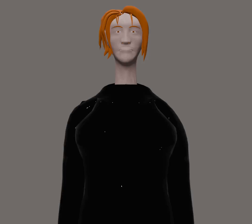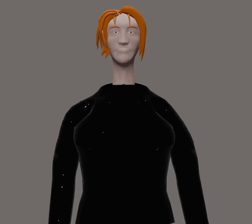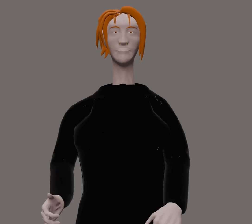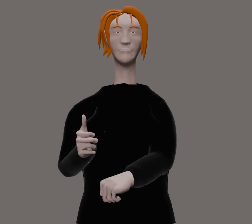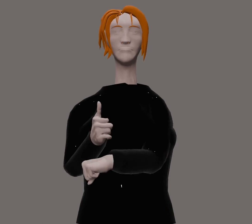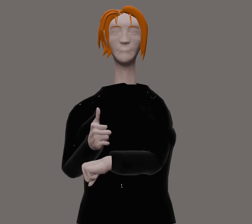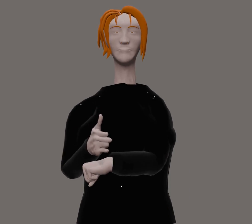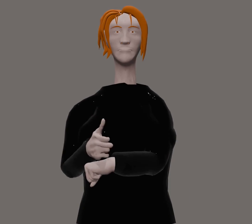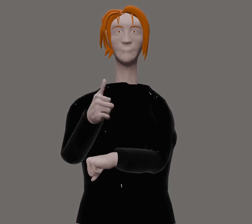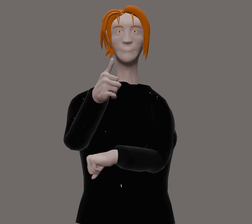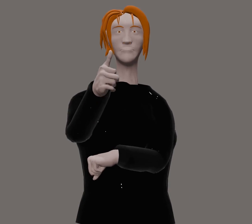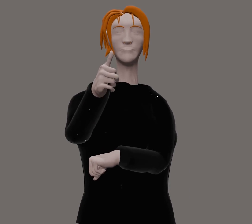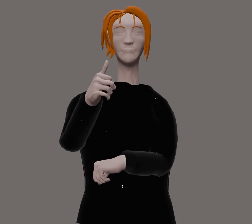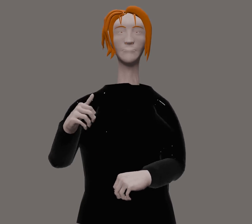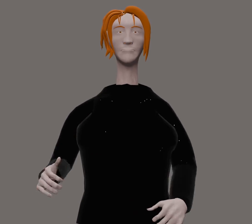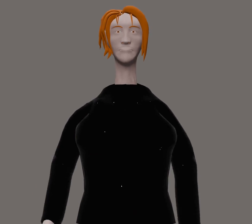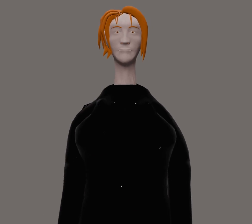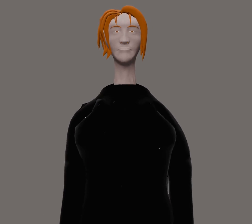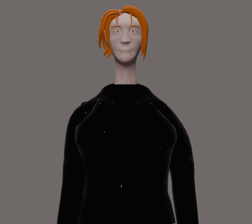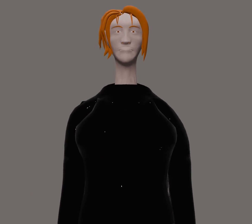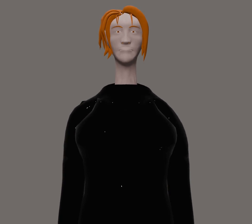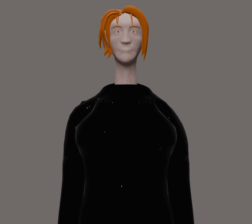Blame